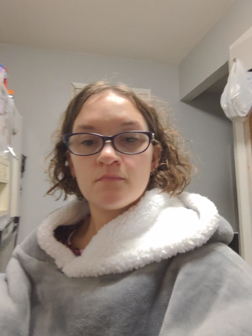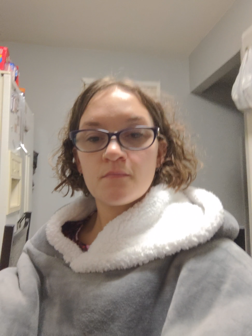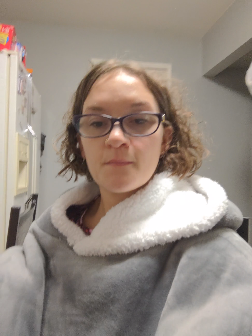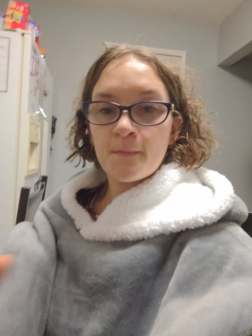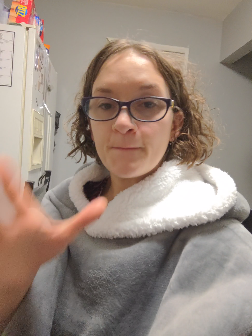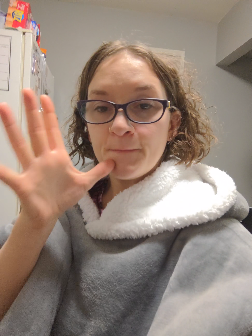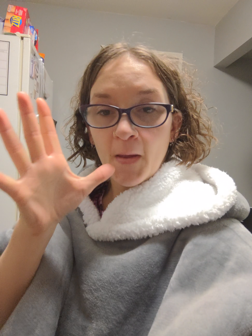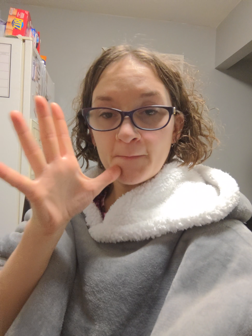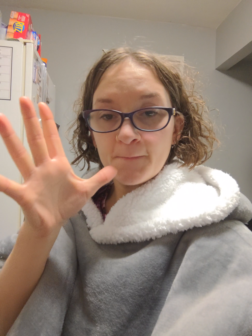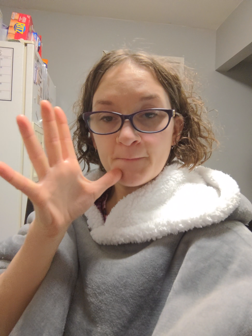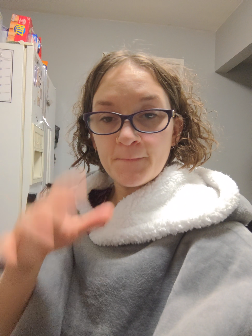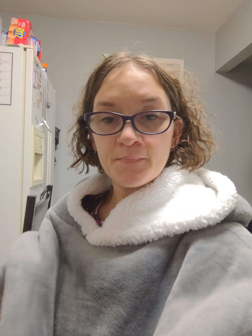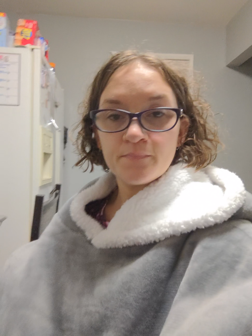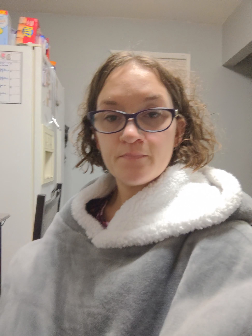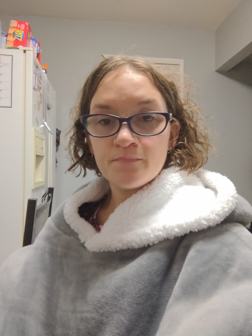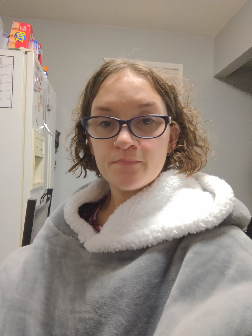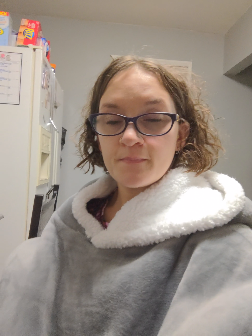mom